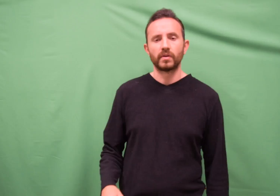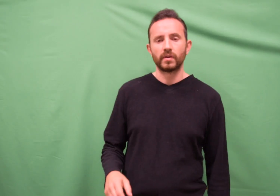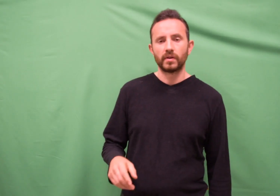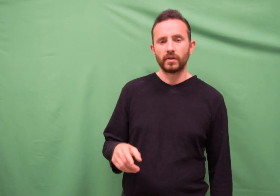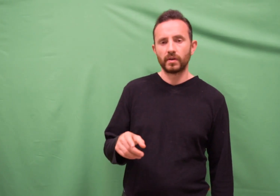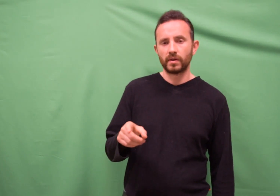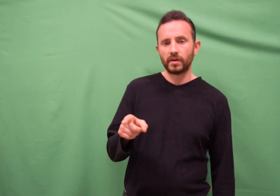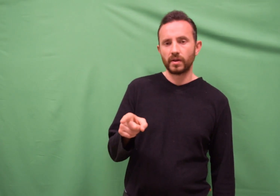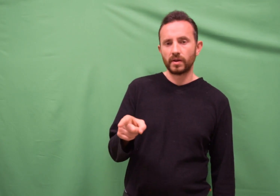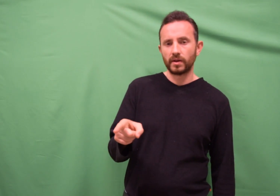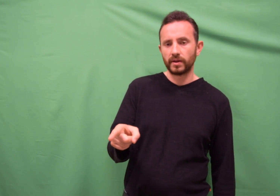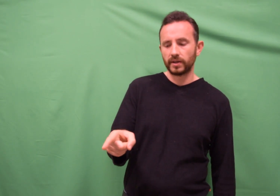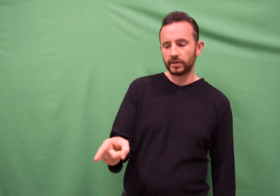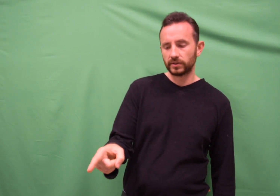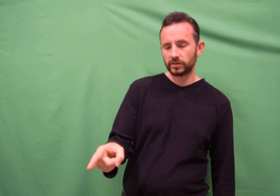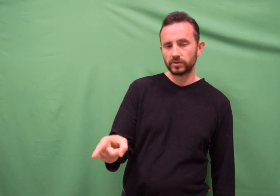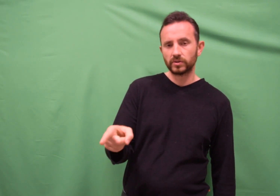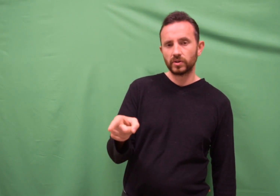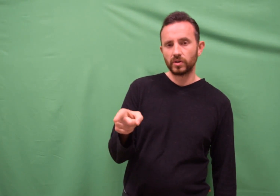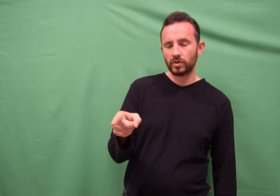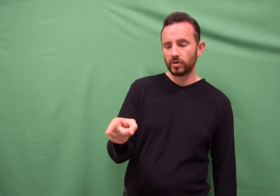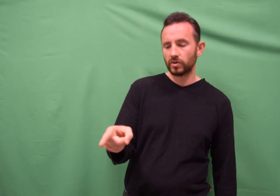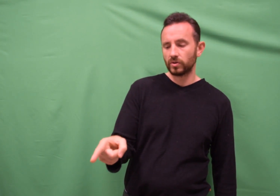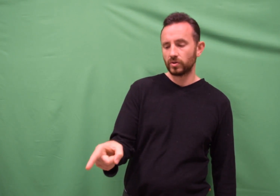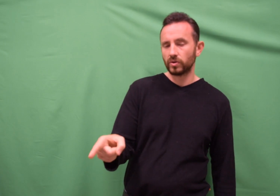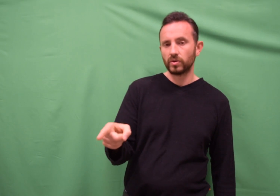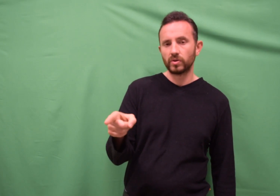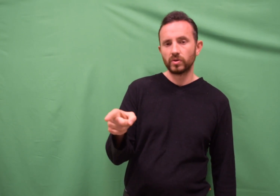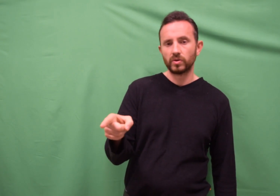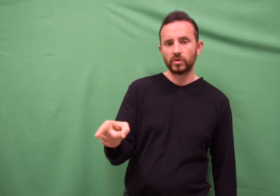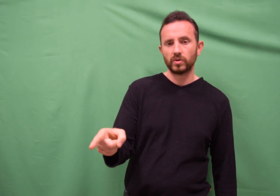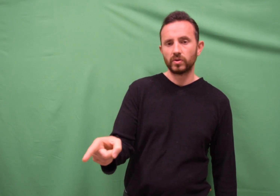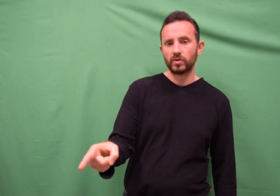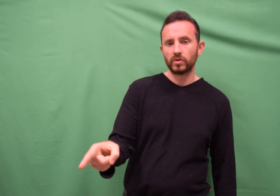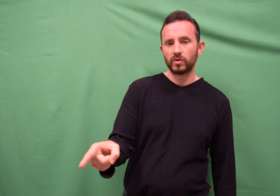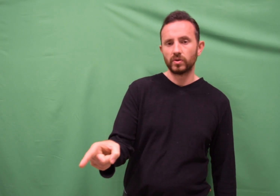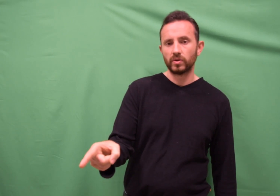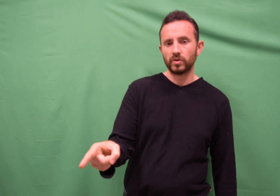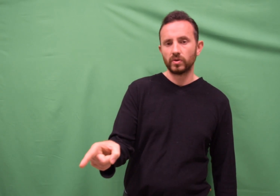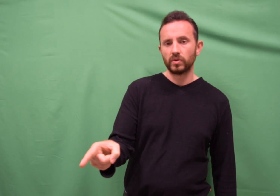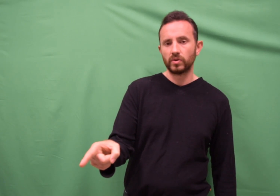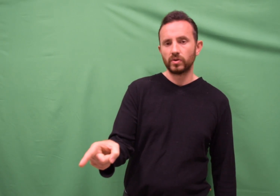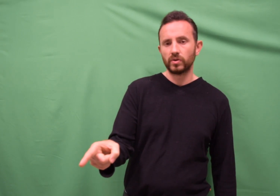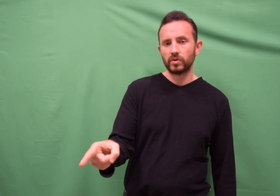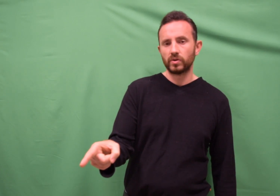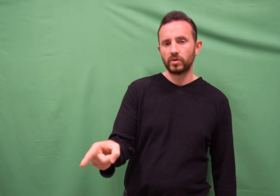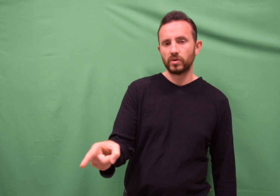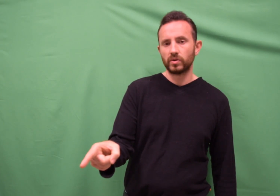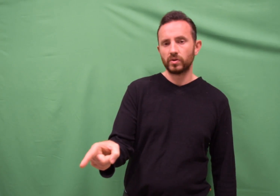esto